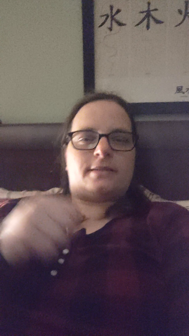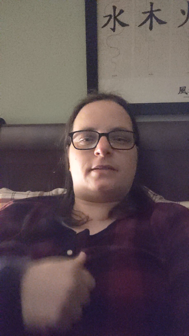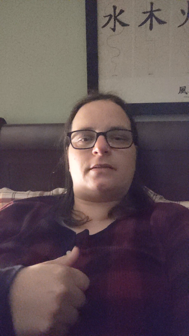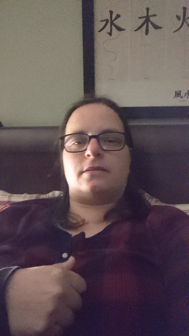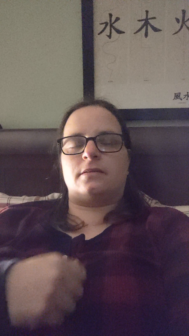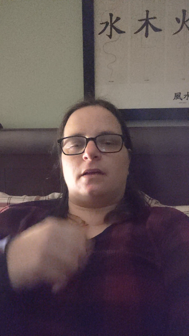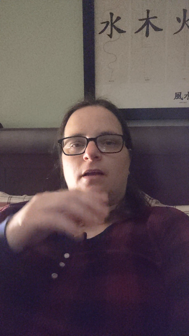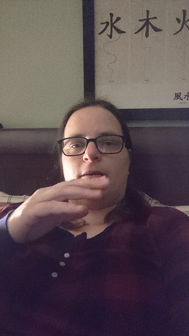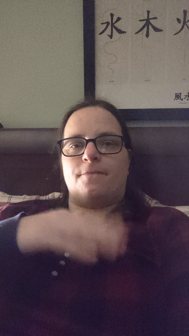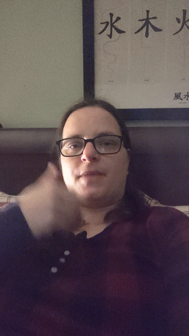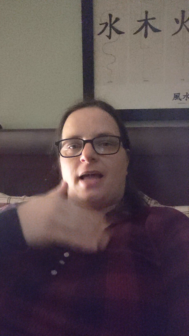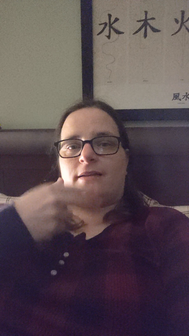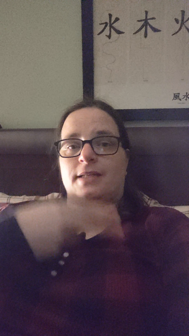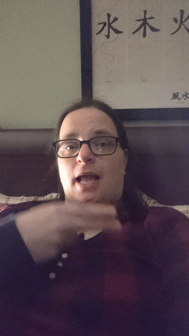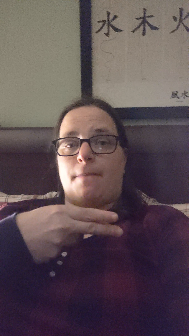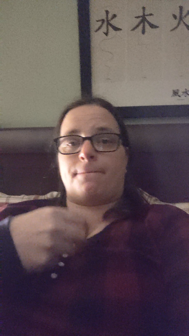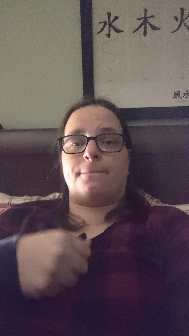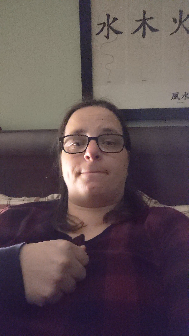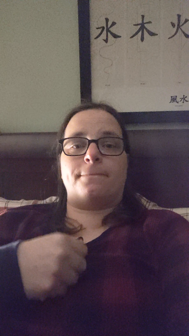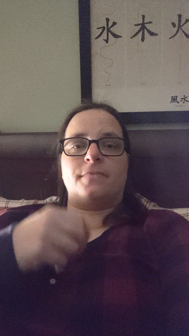pet's name